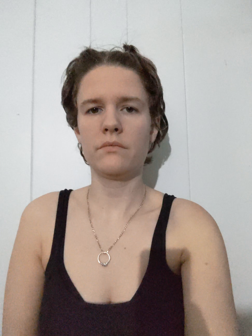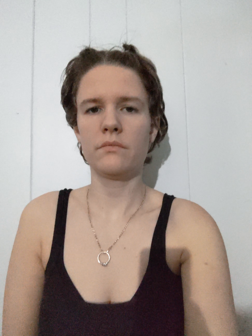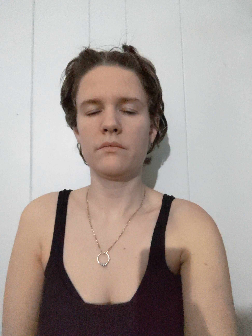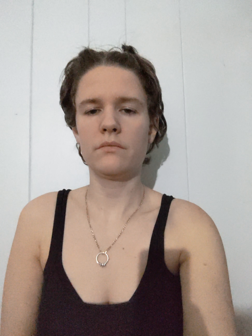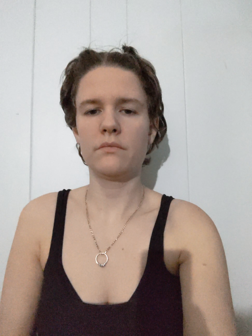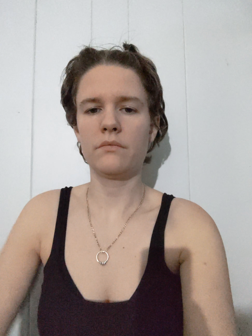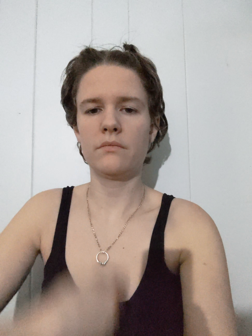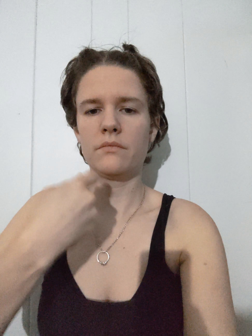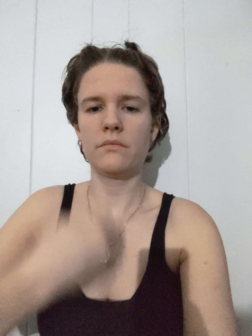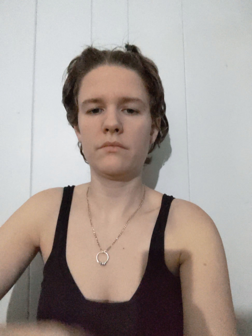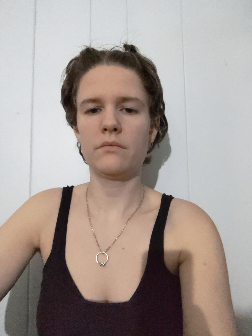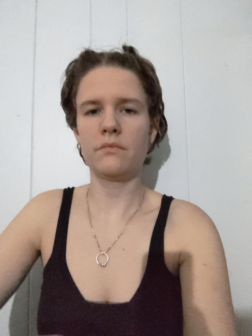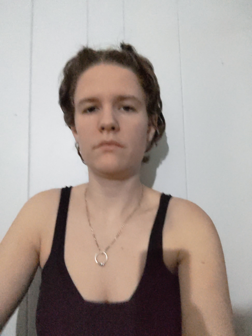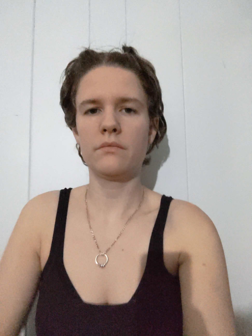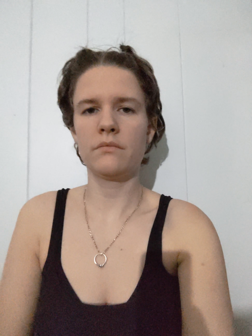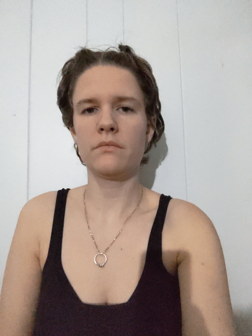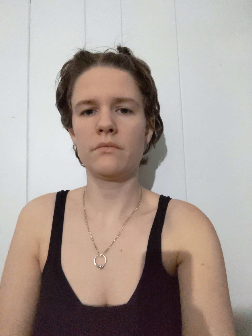zipper